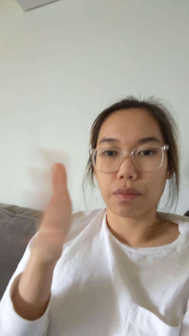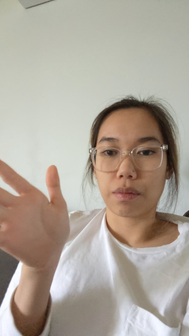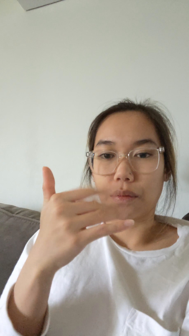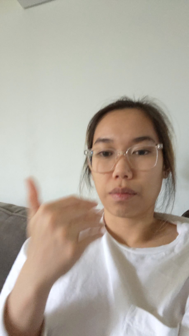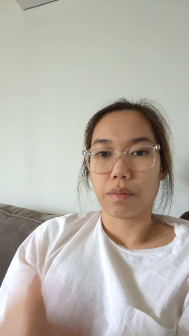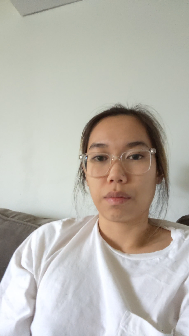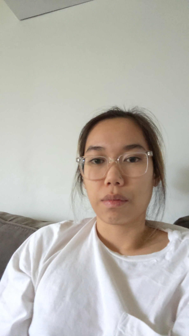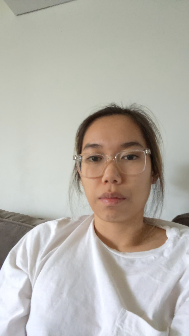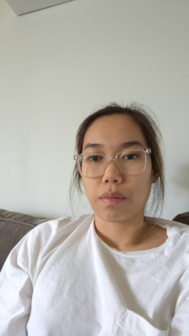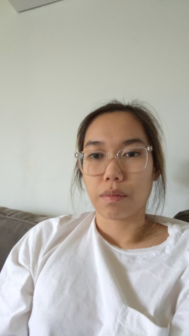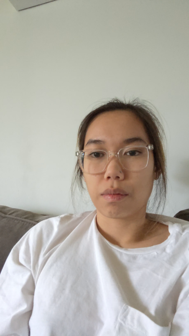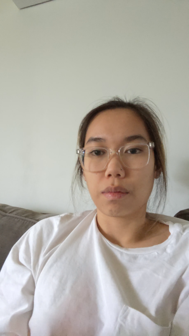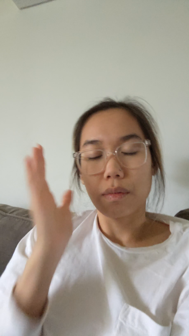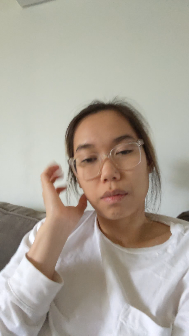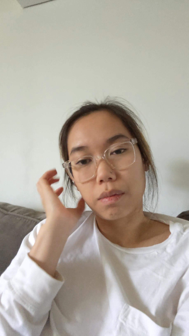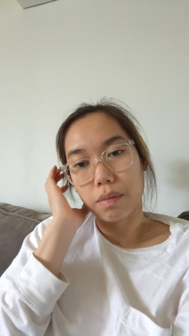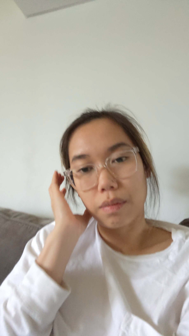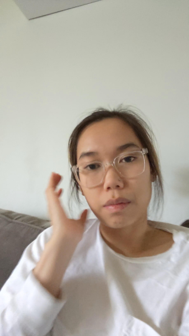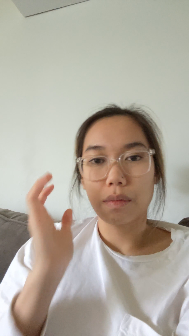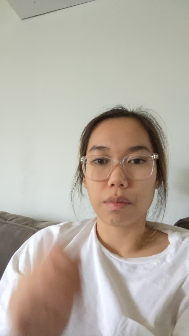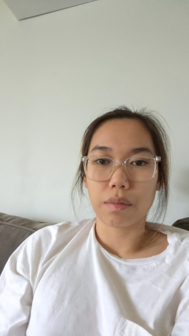pillow